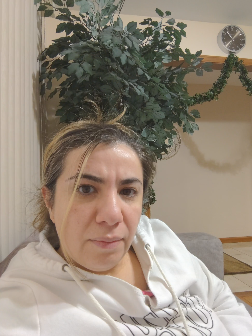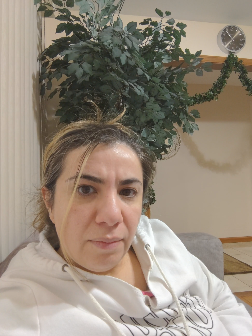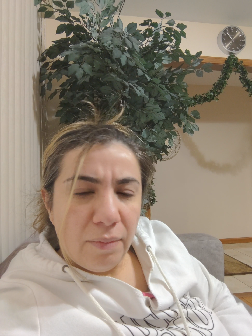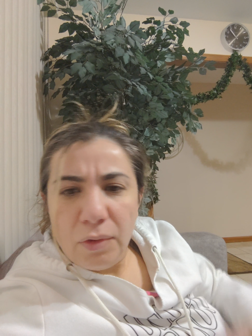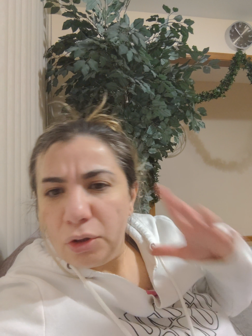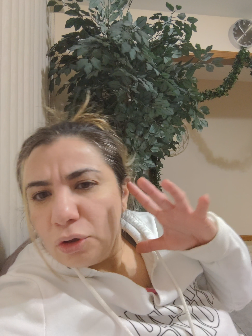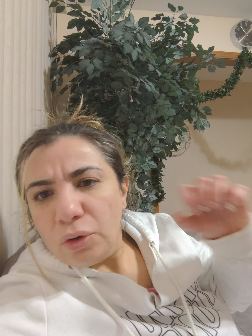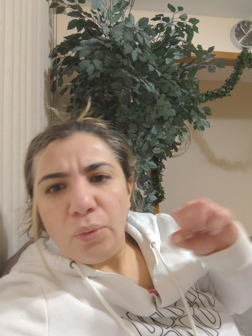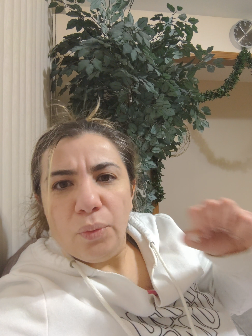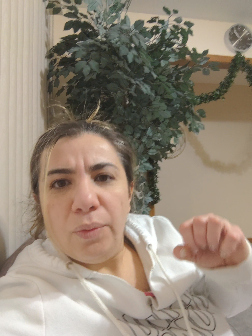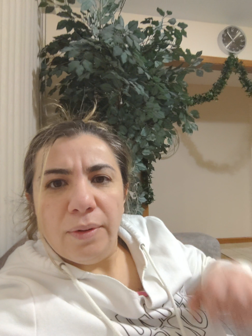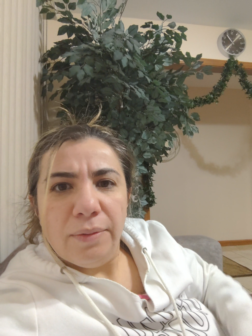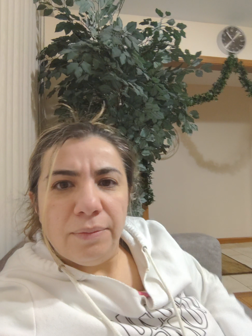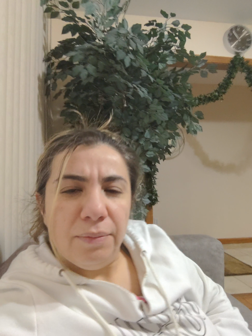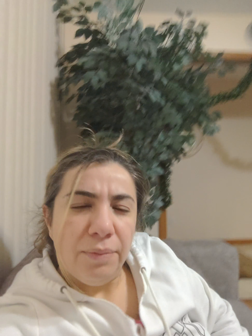loud